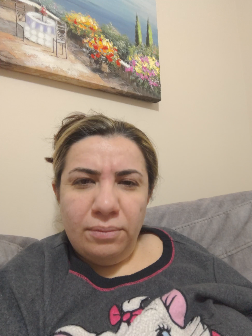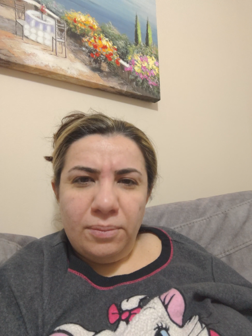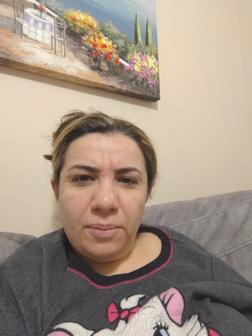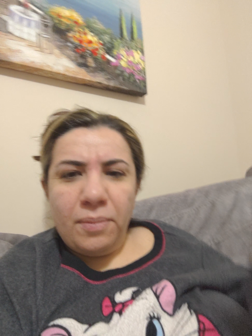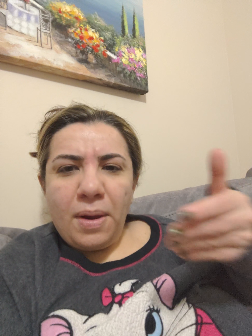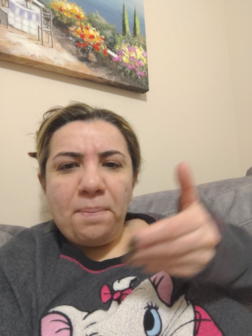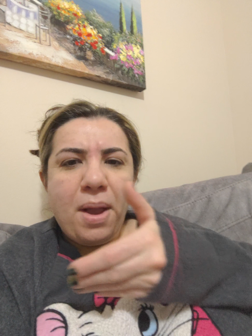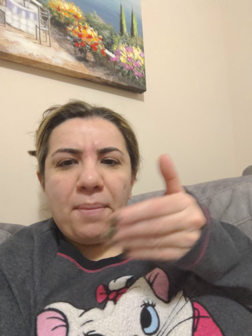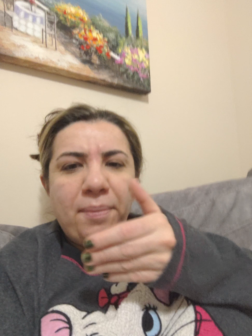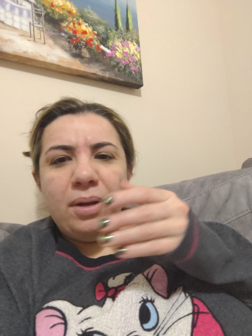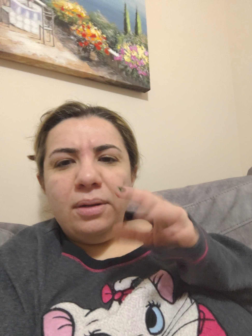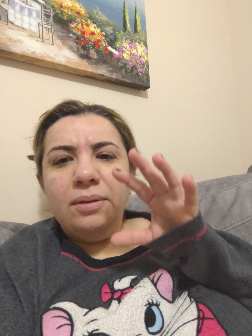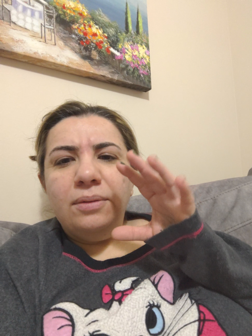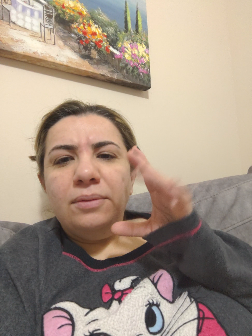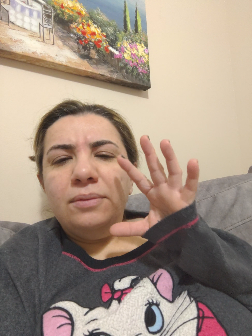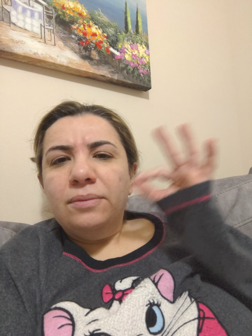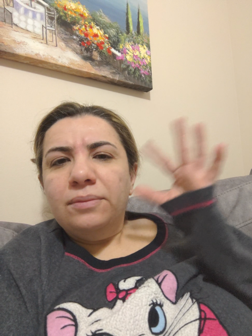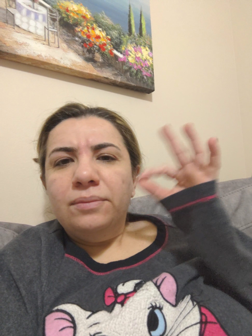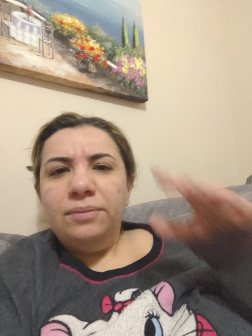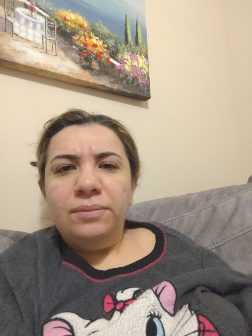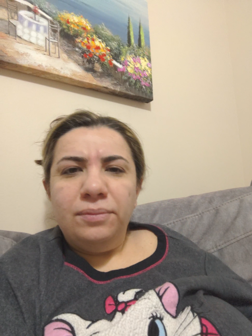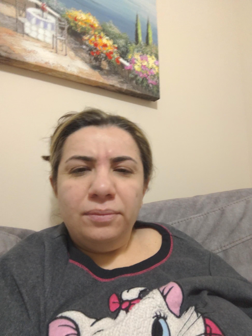kitty